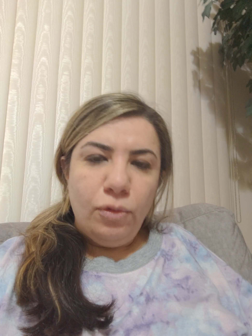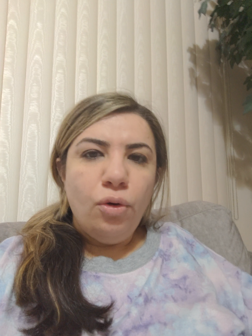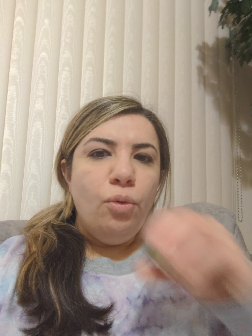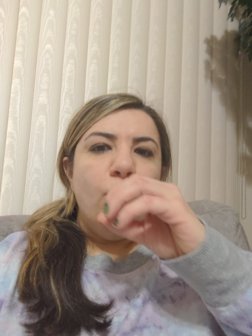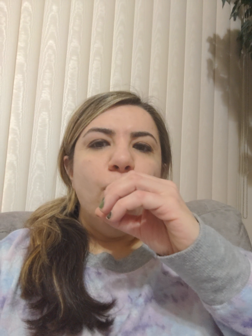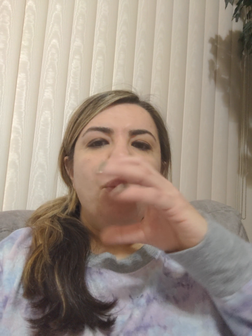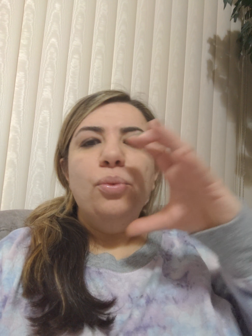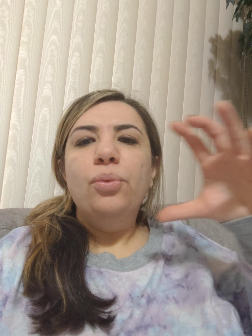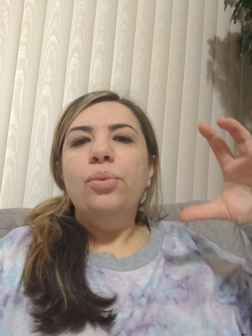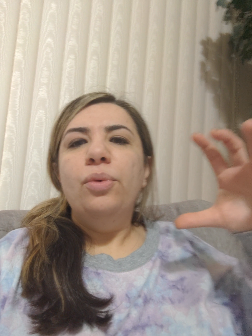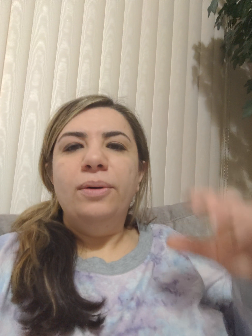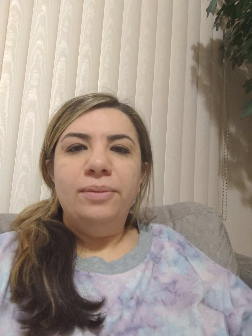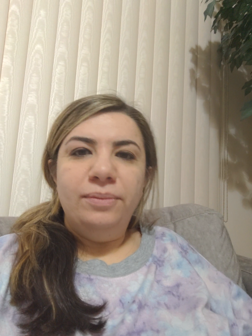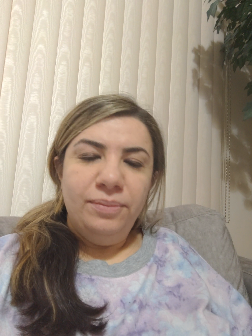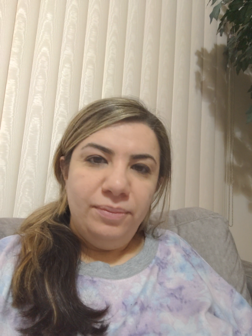balloon